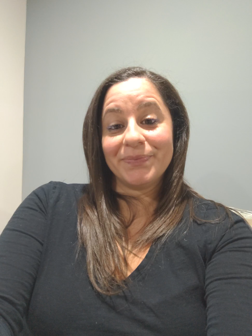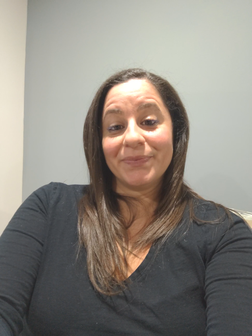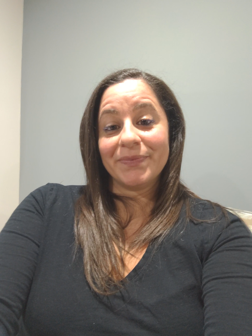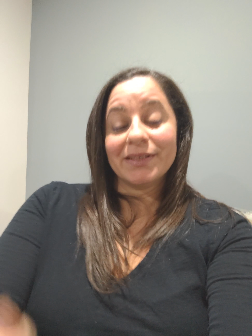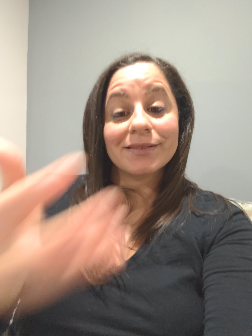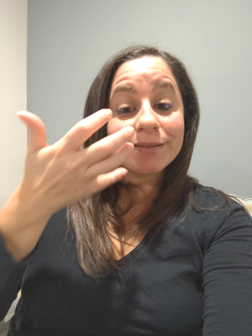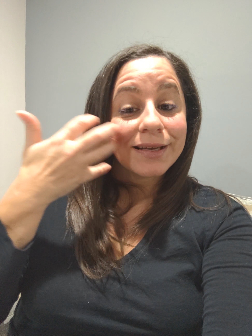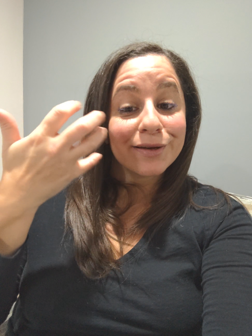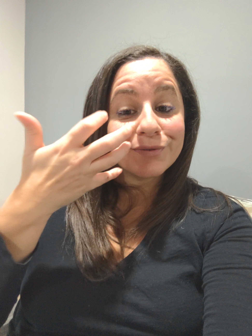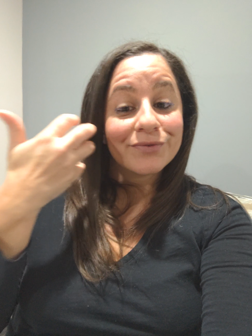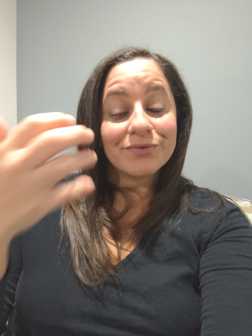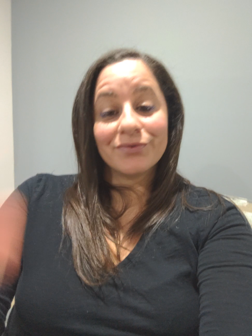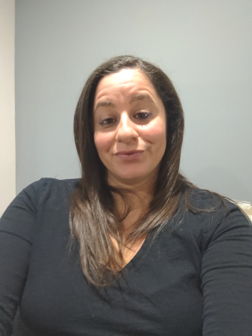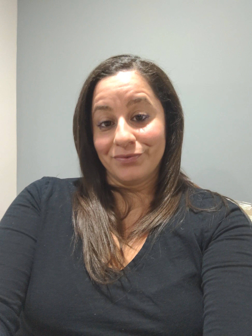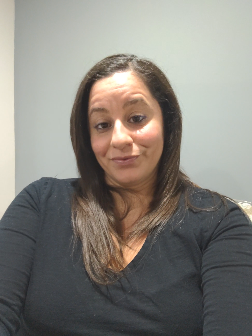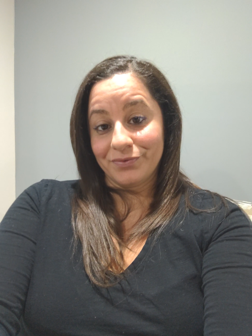tiger